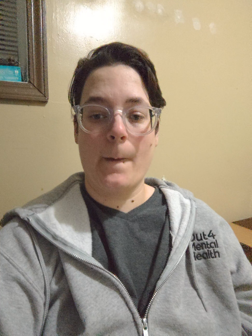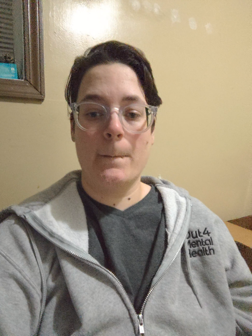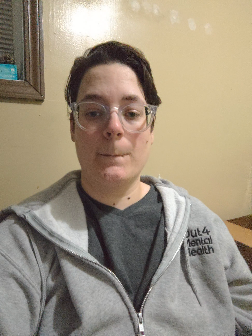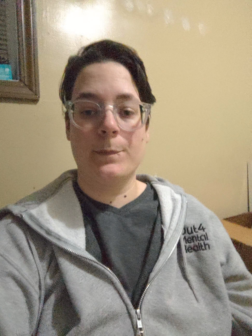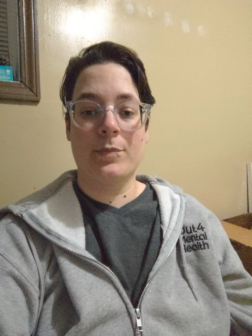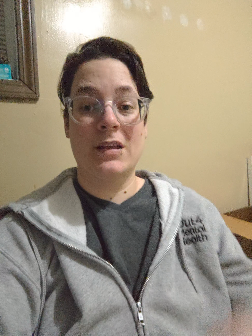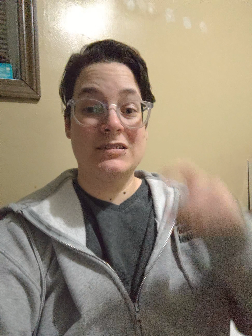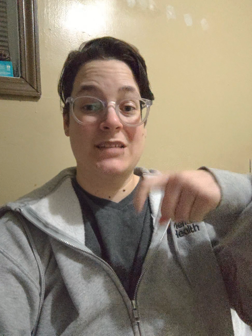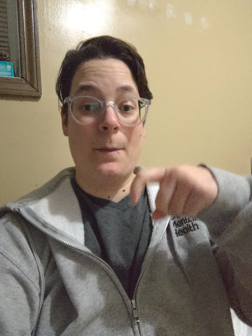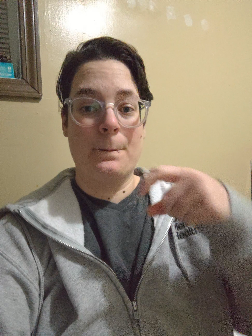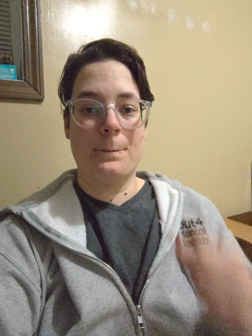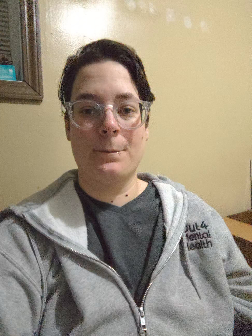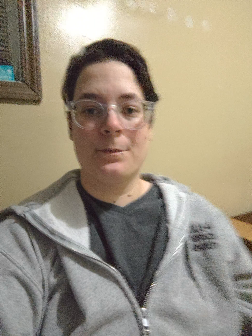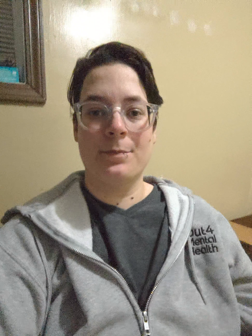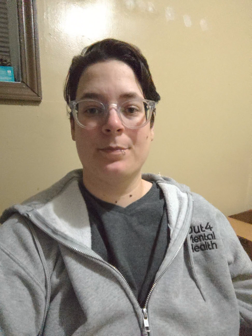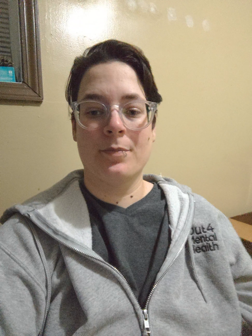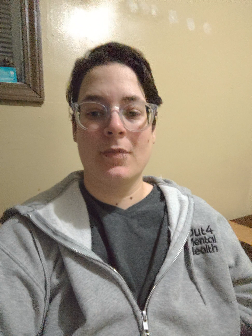time